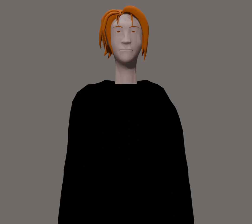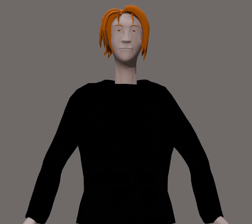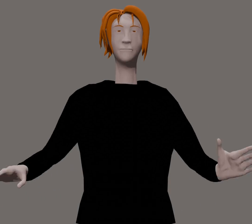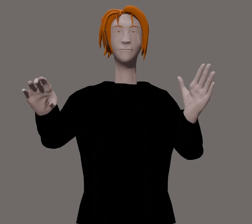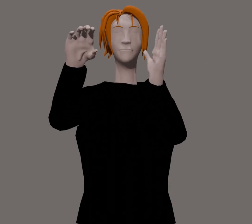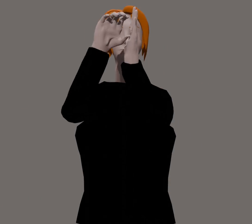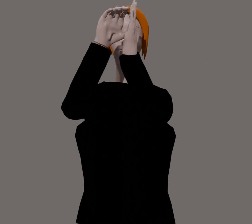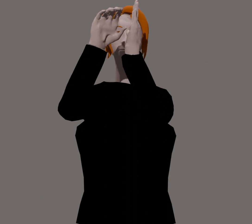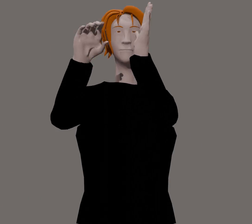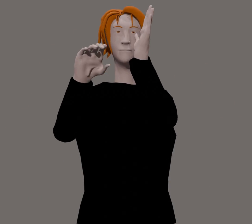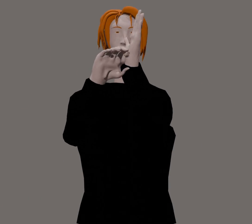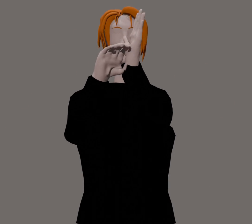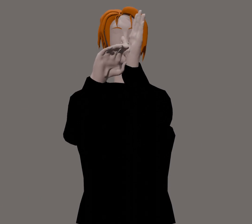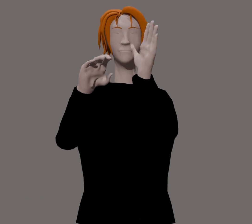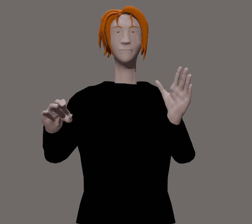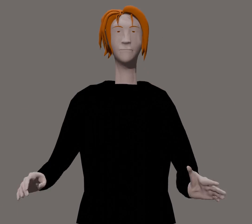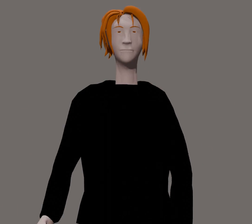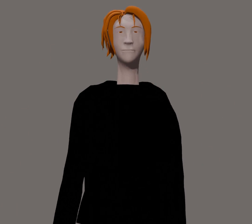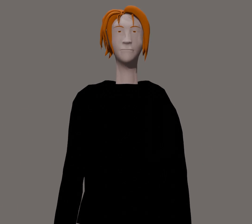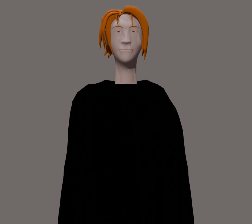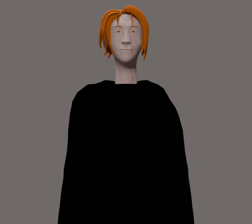Constitution